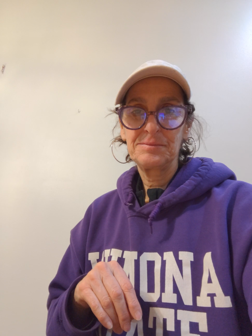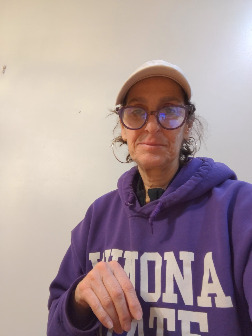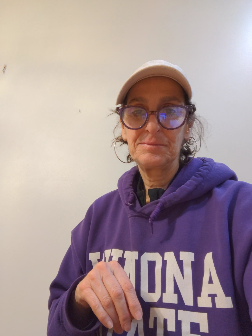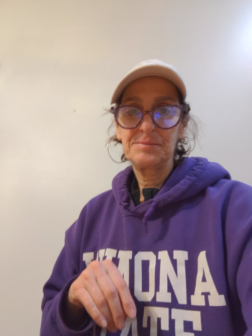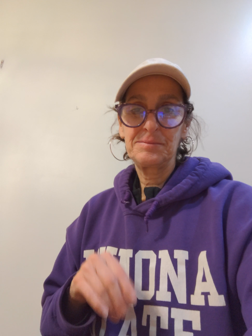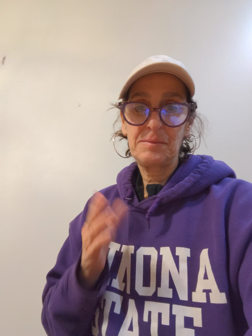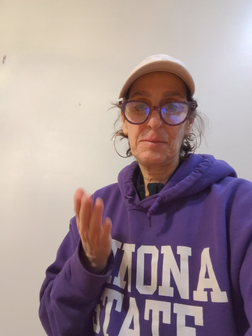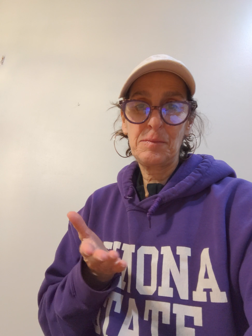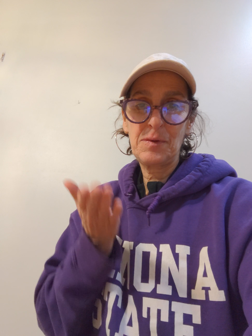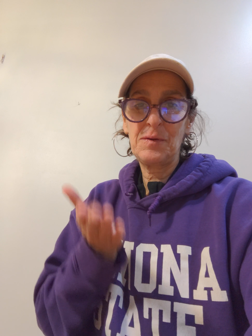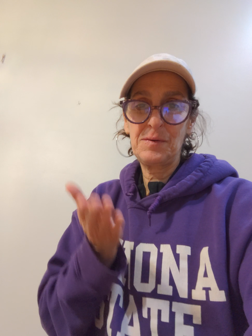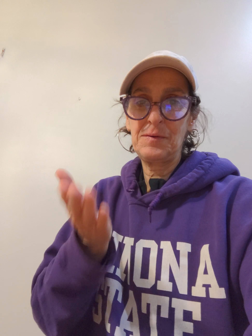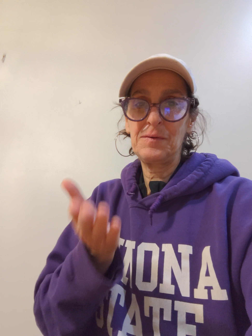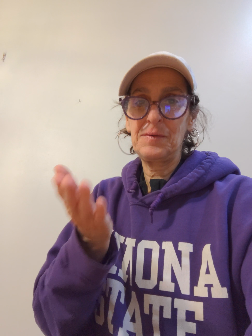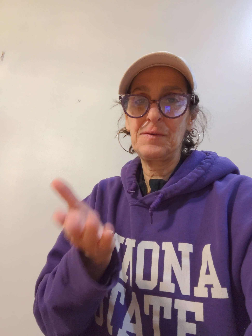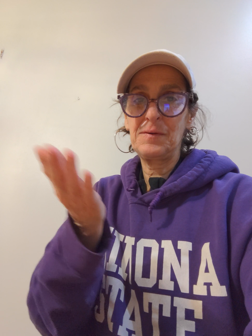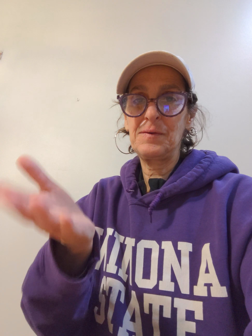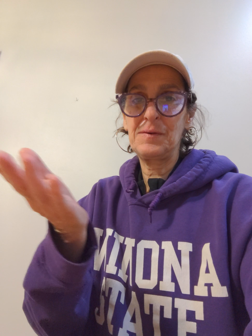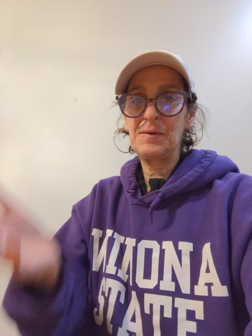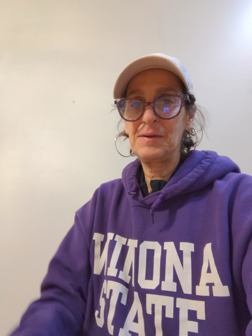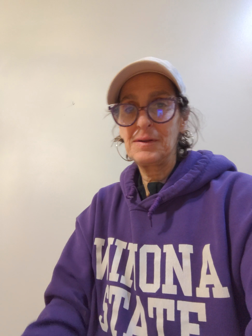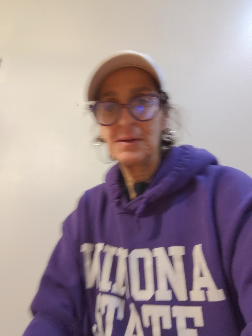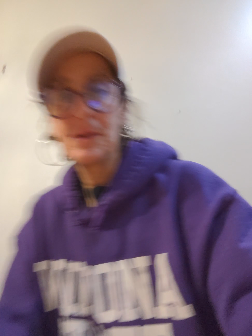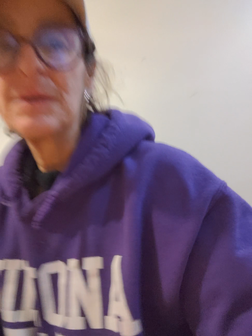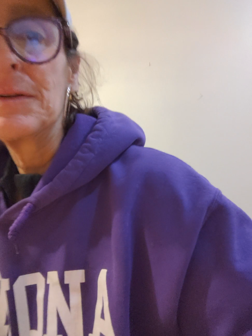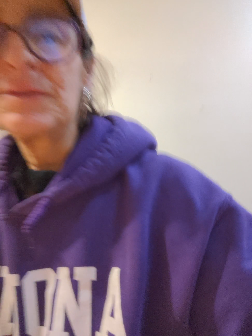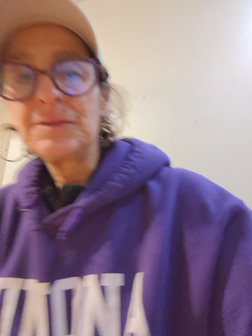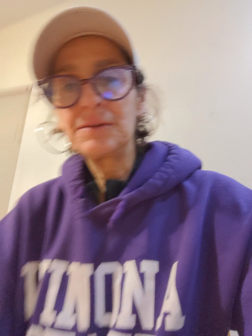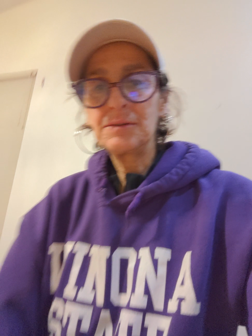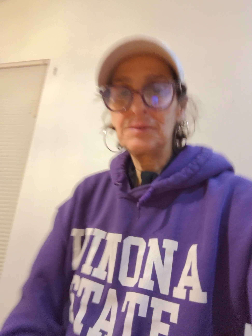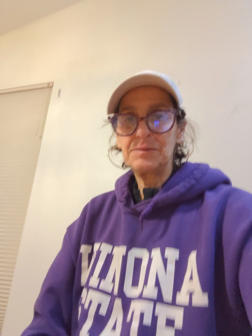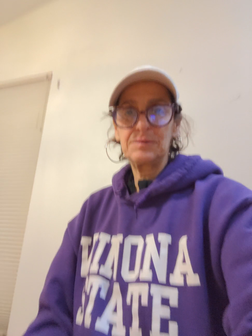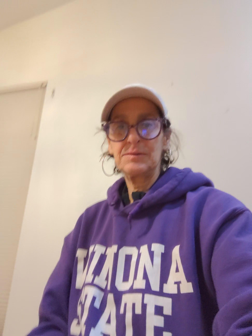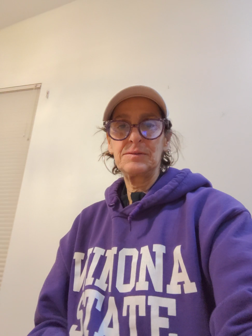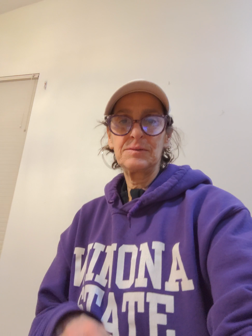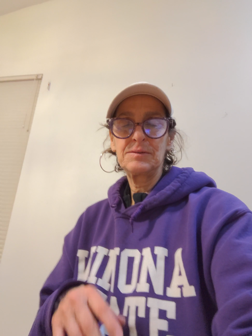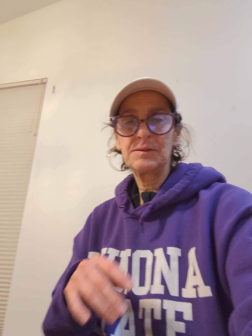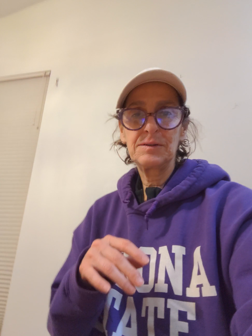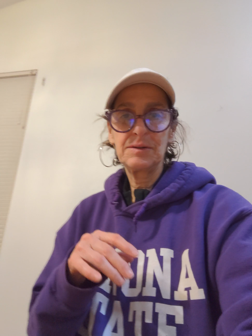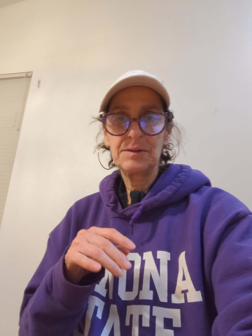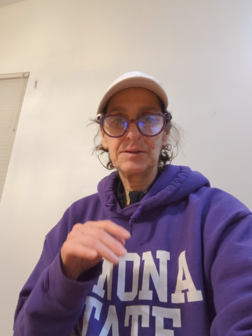boat